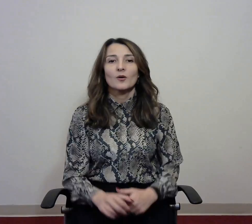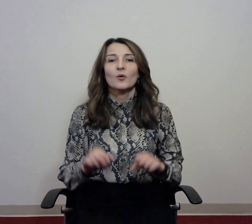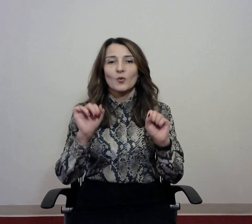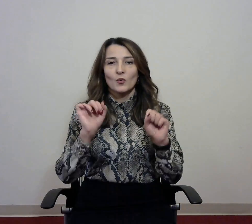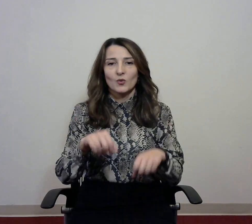olar